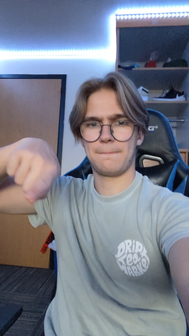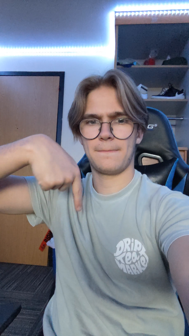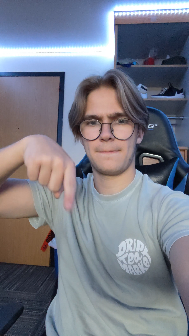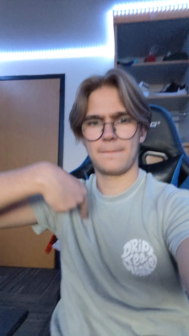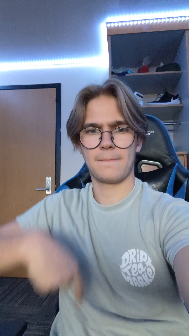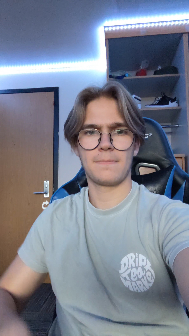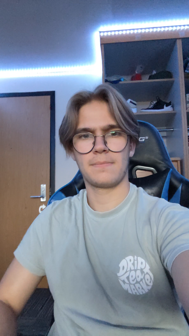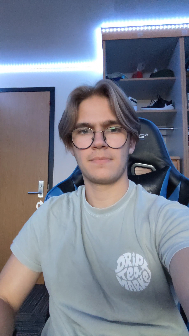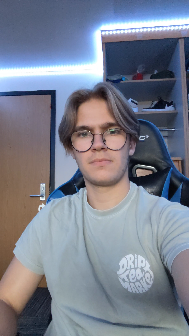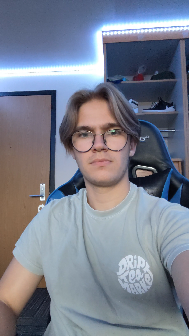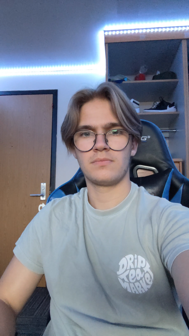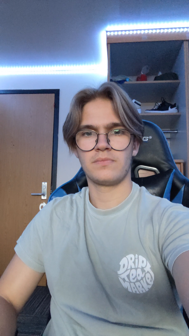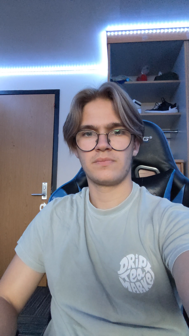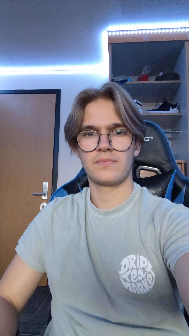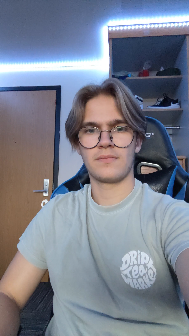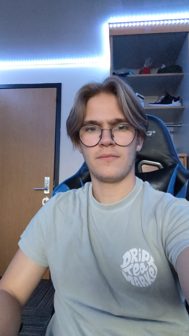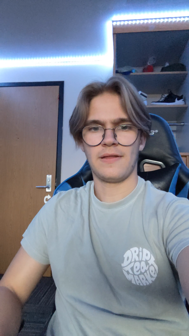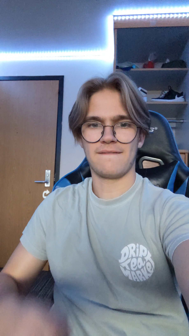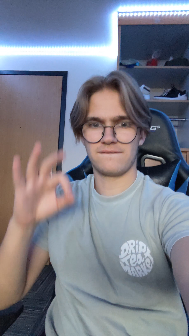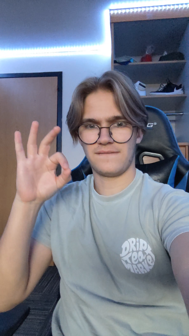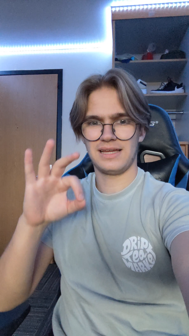fit